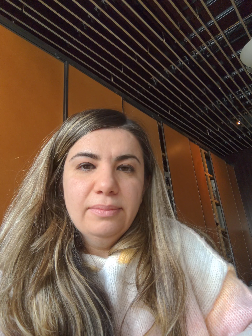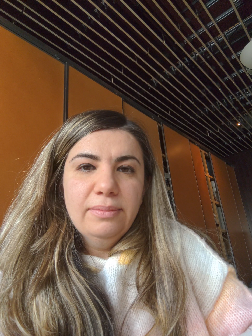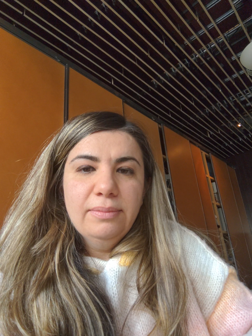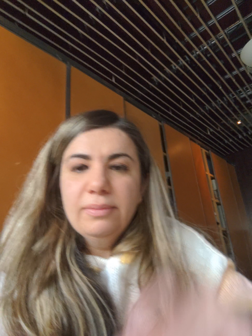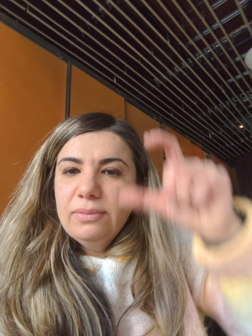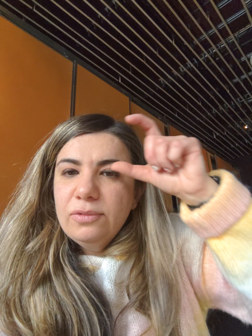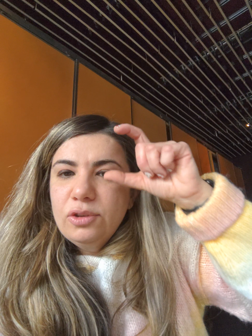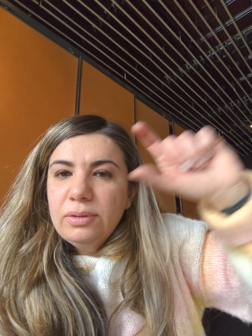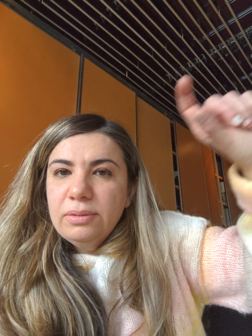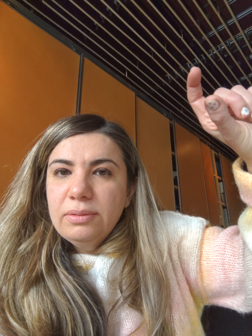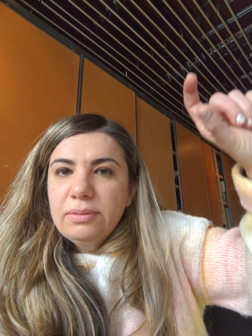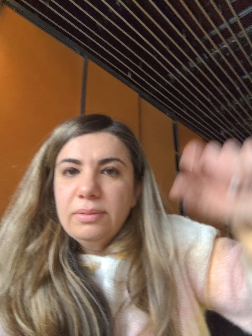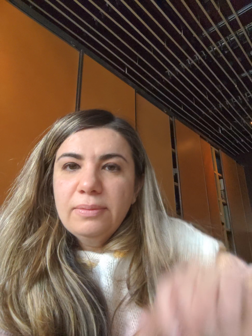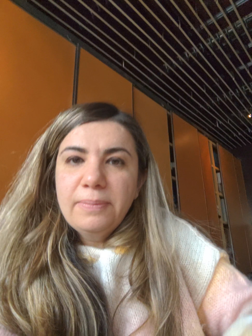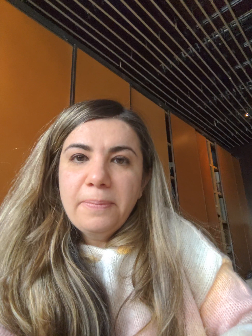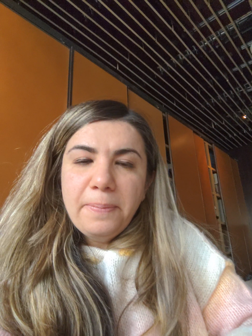moon